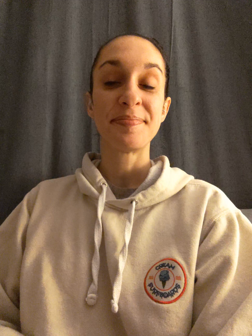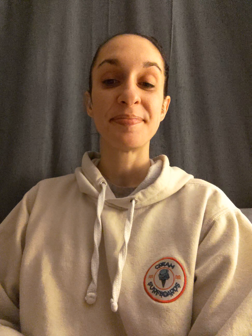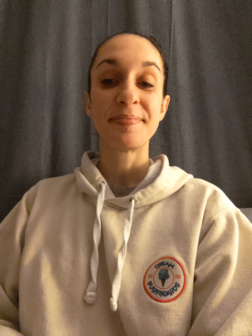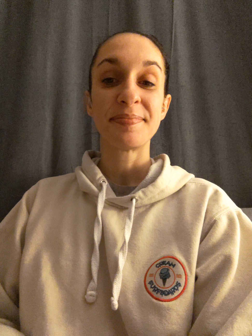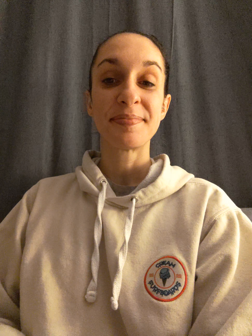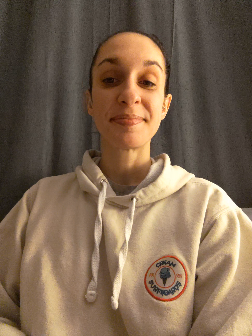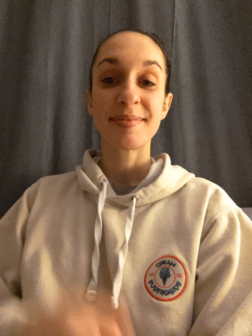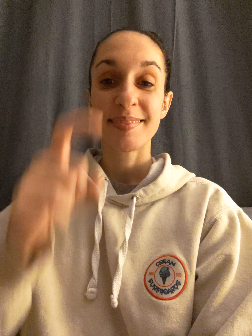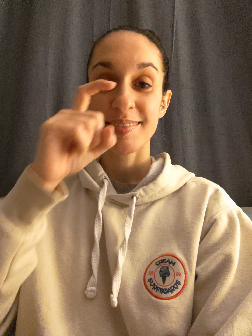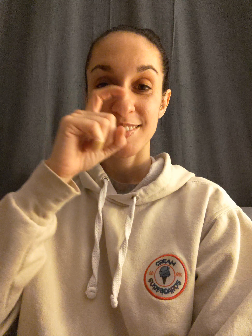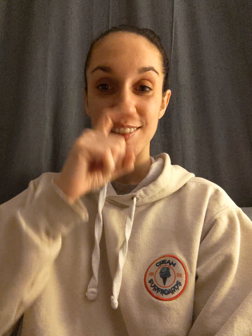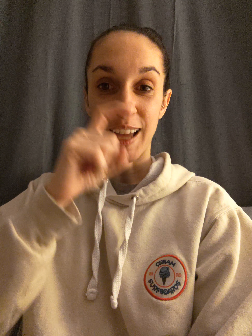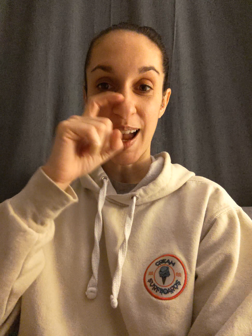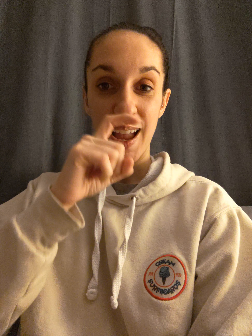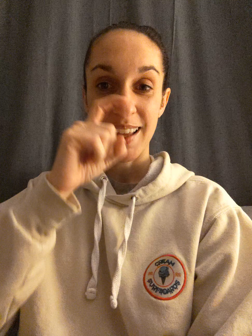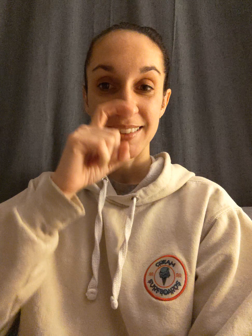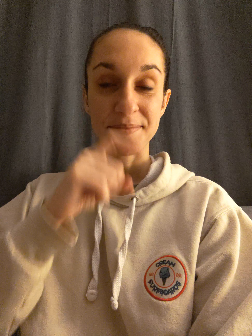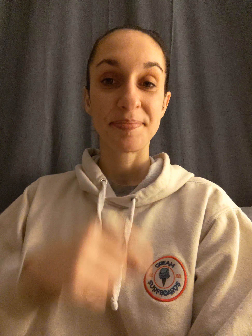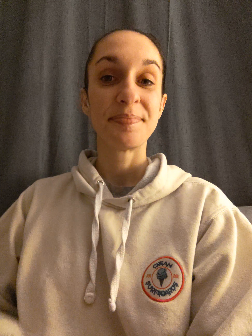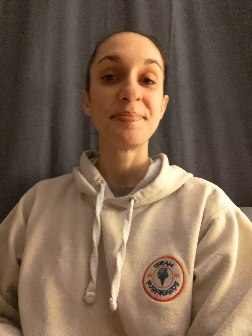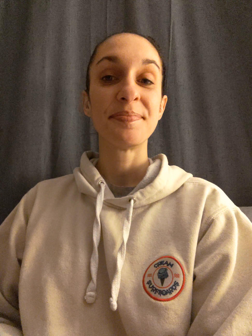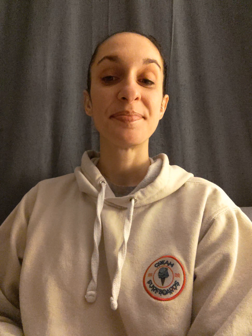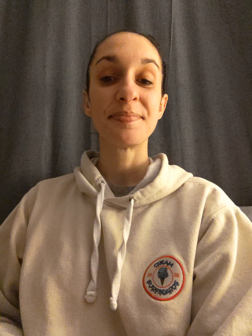doll